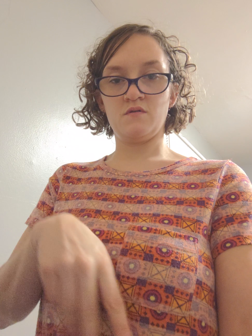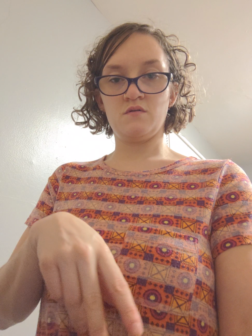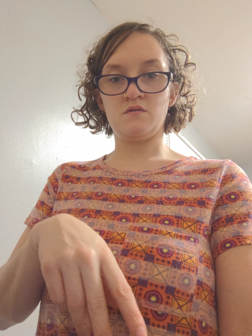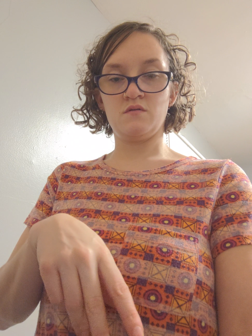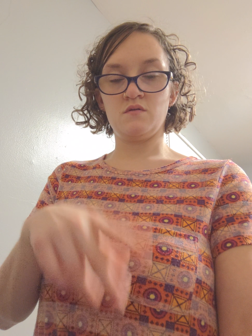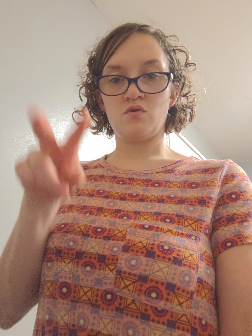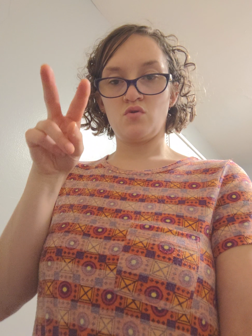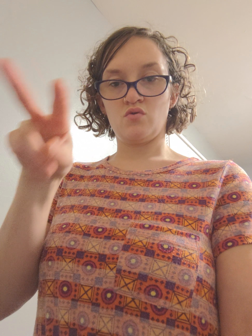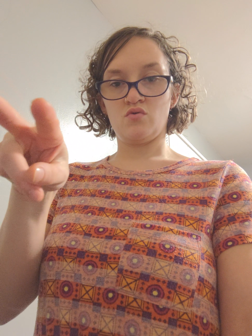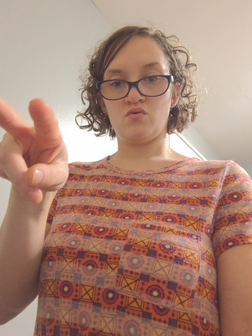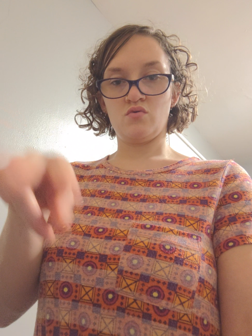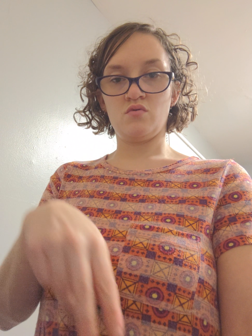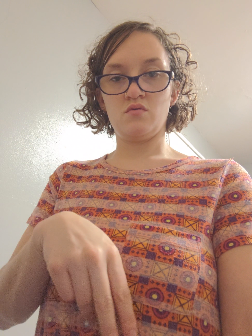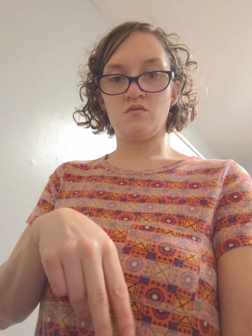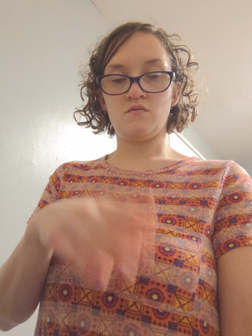look